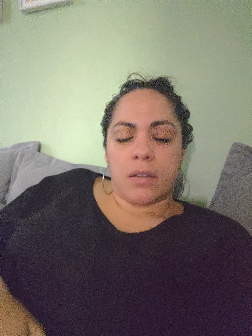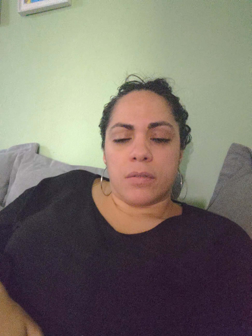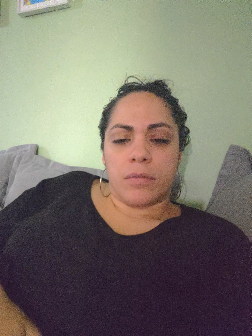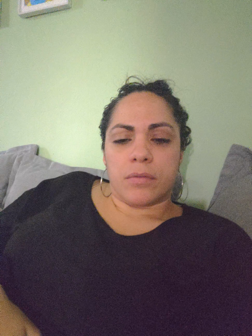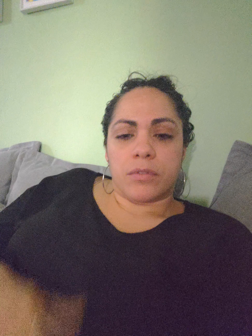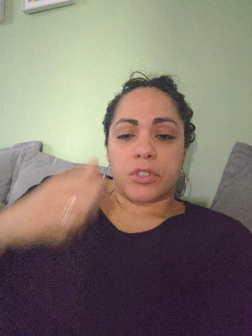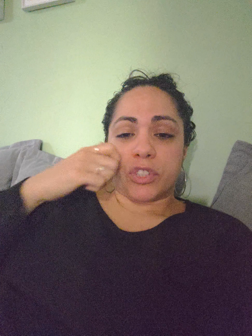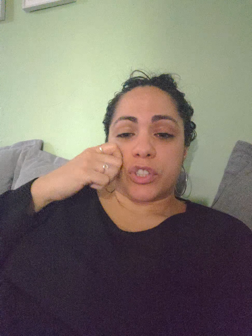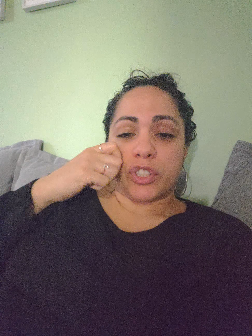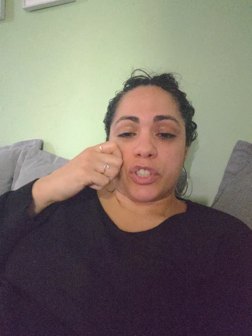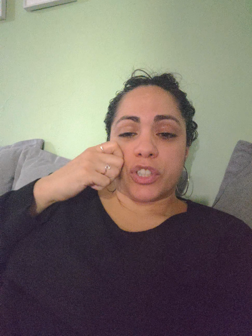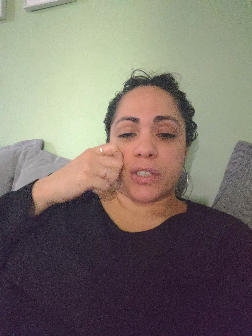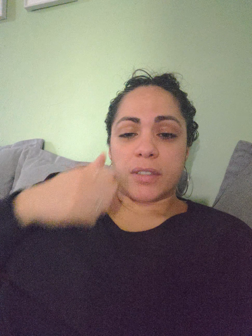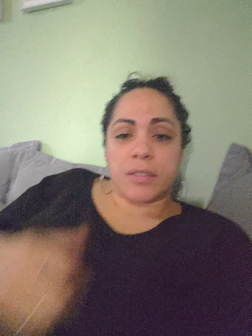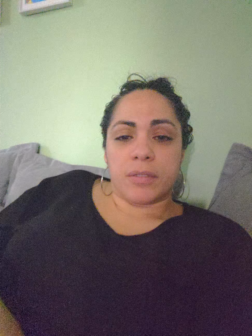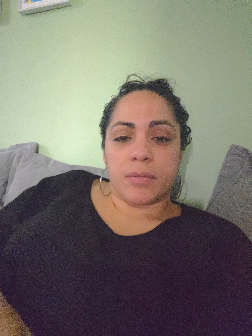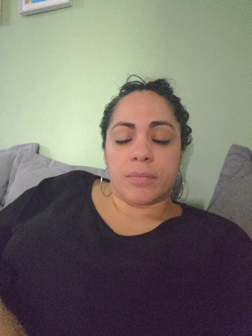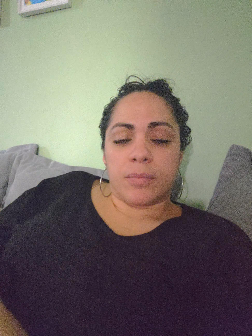cheek